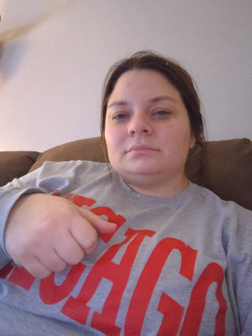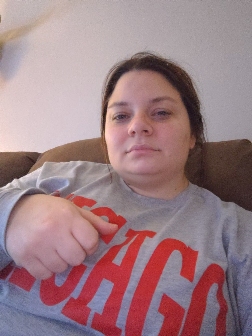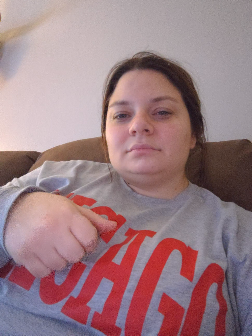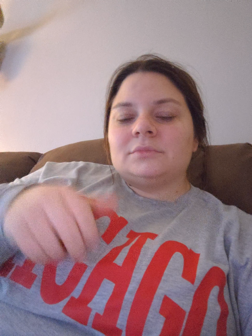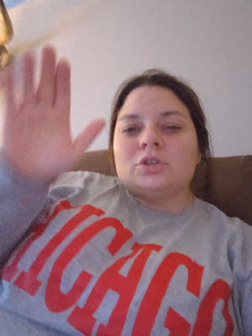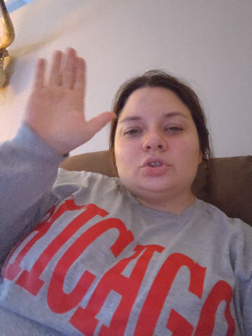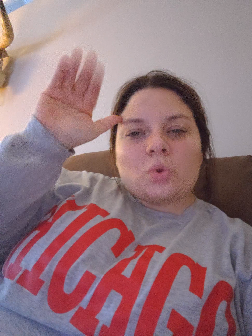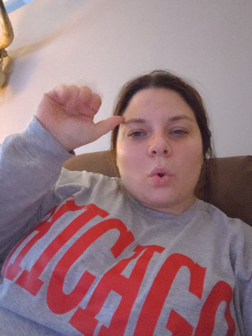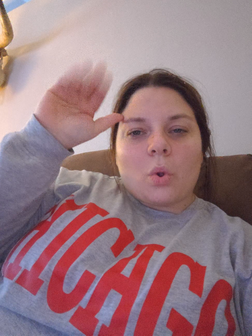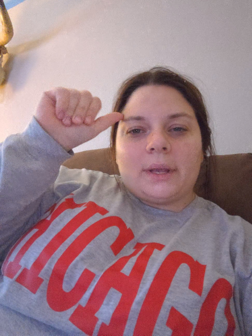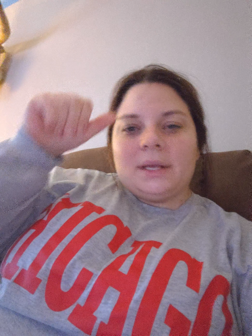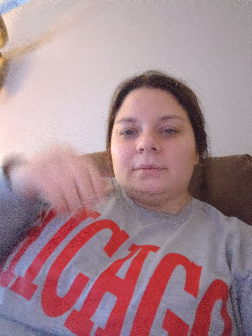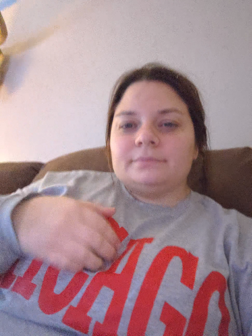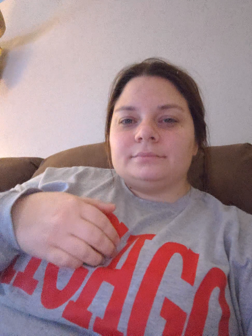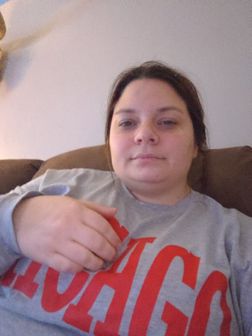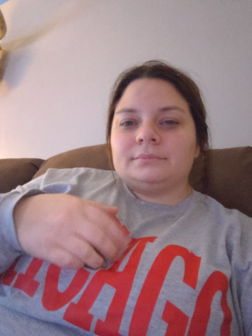donkey